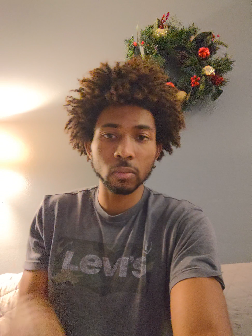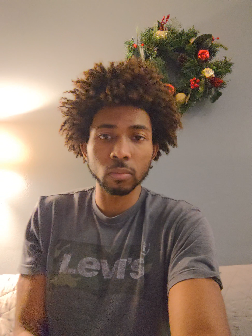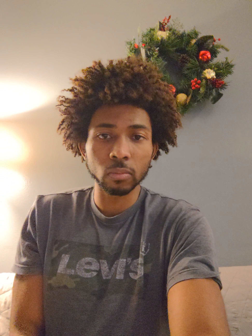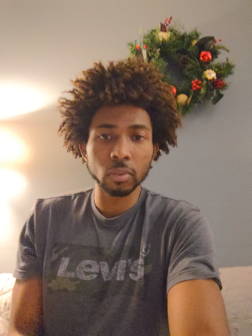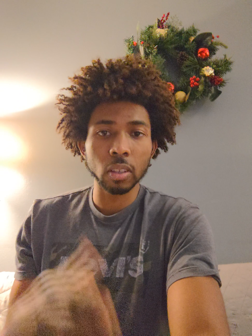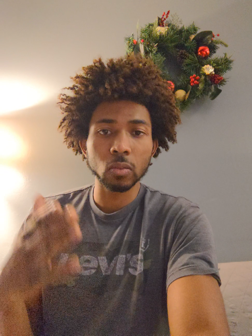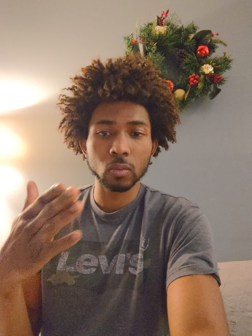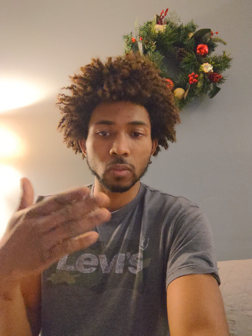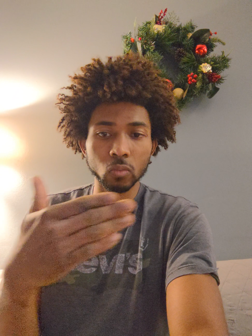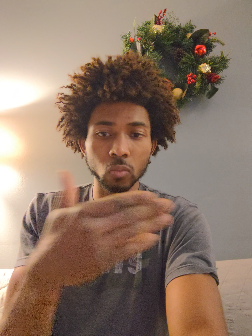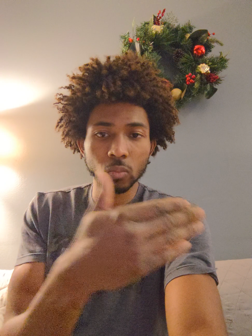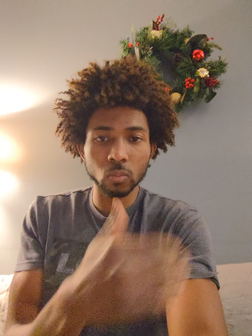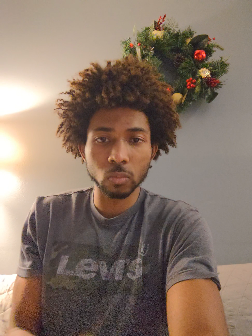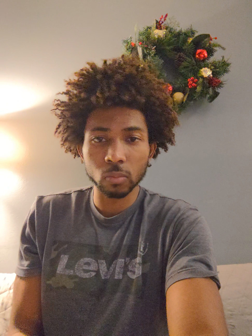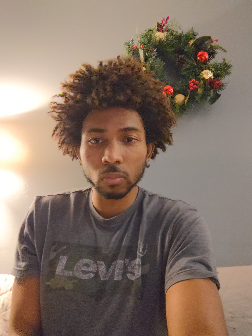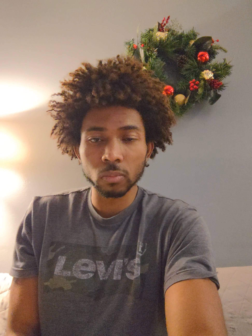fish